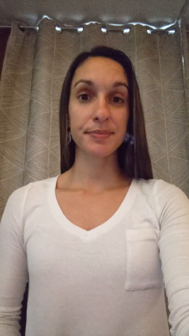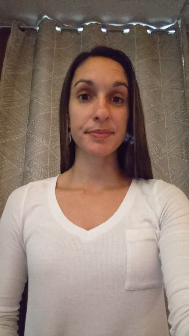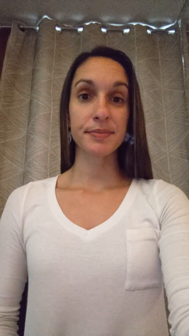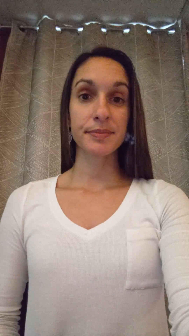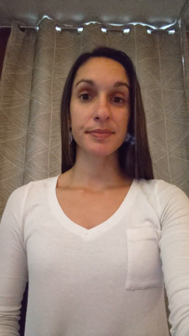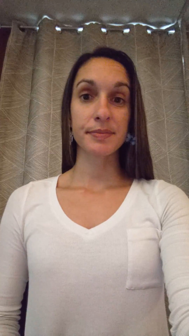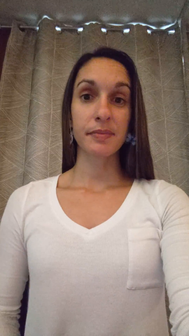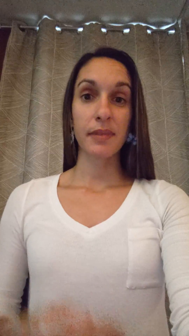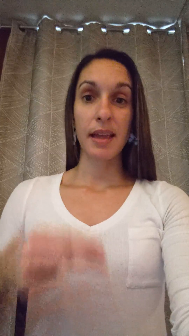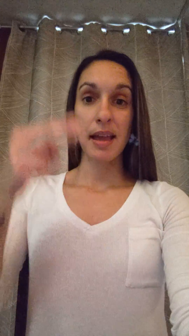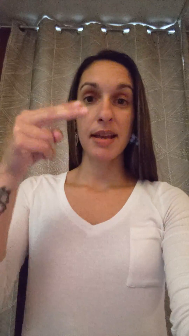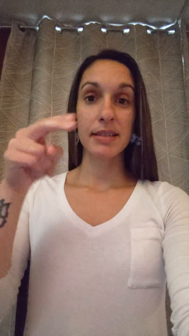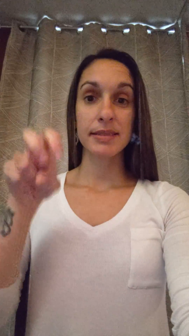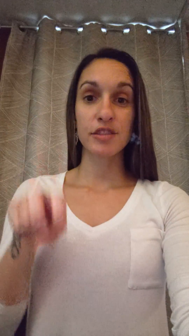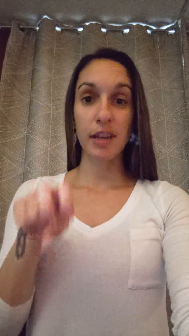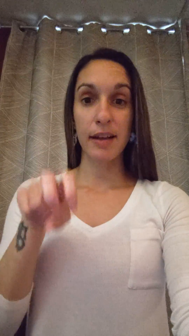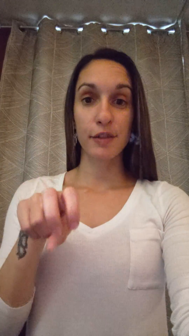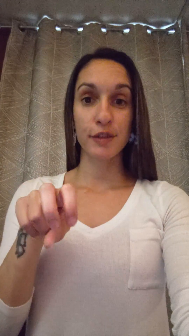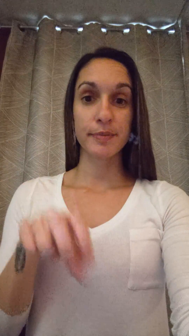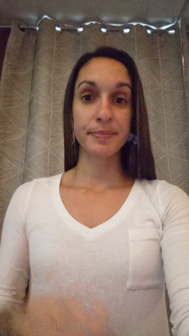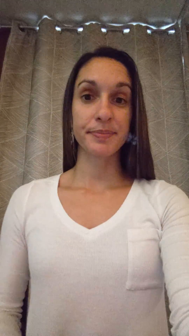high chair